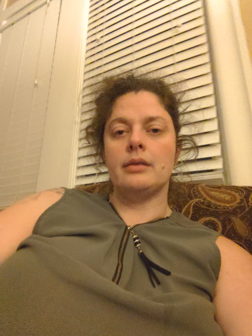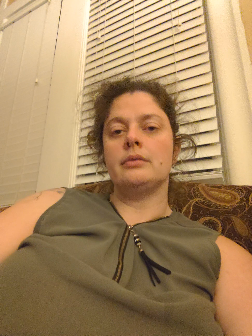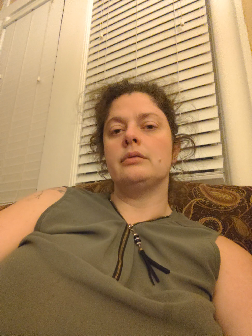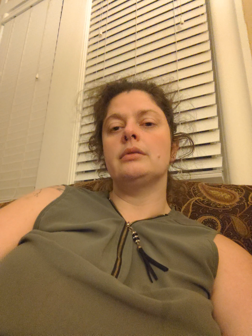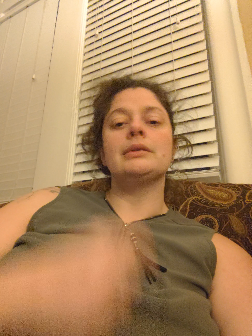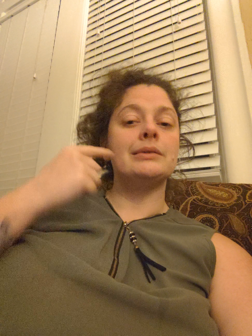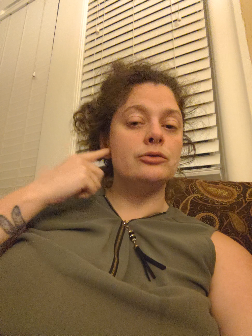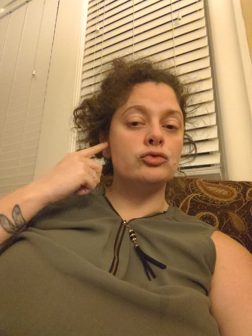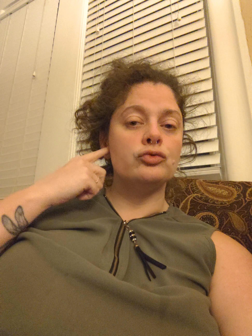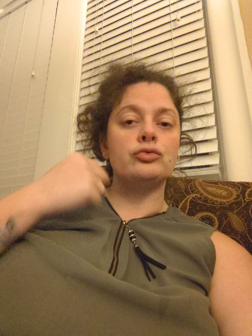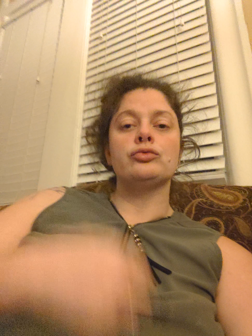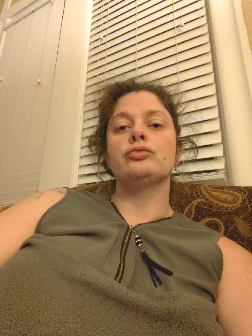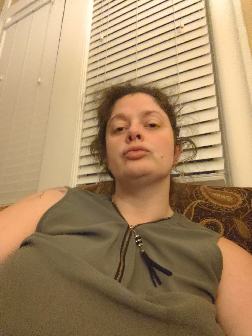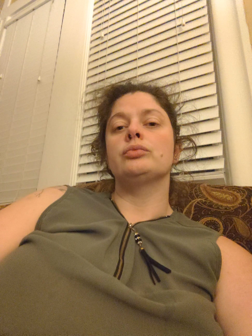ear